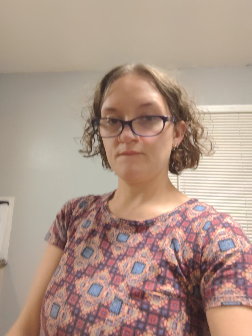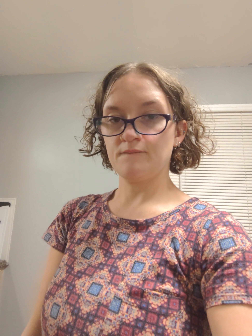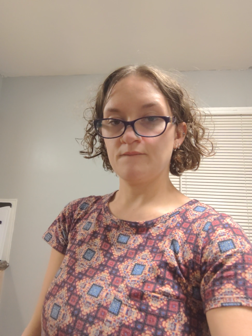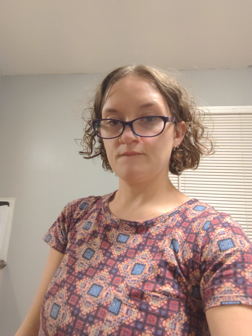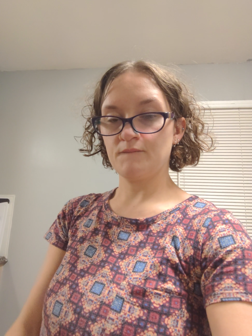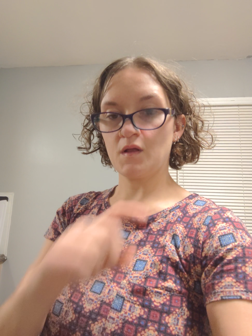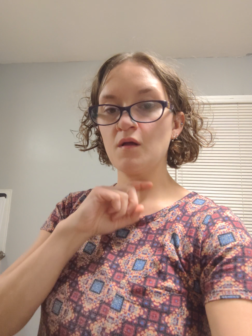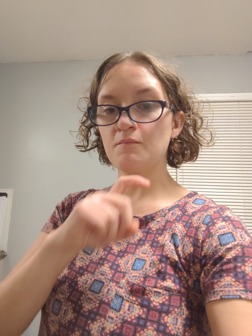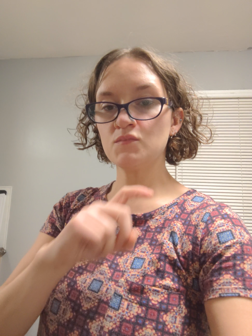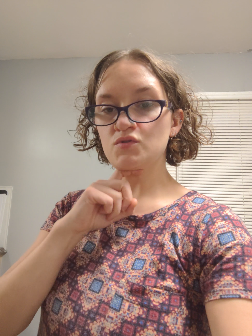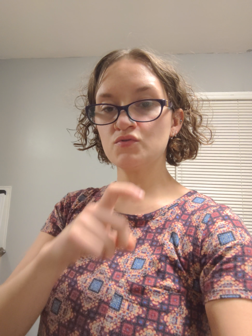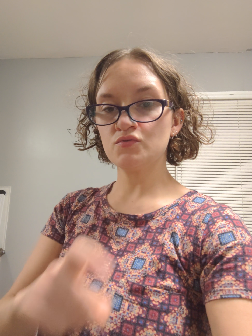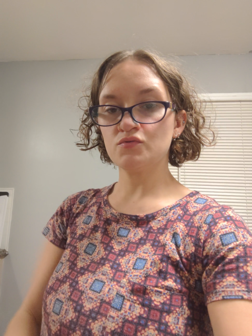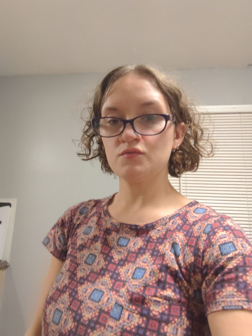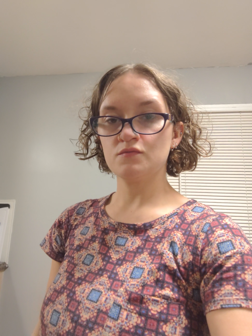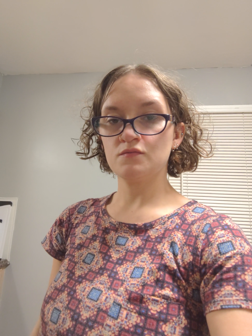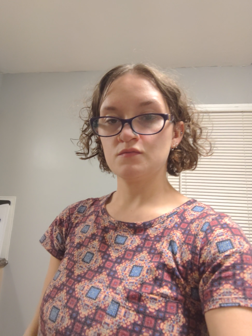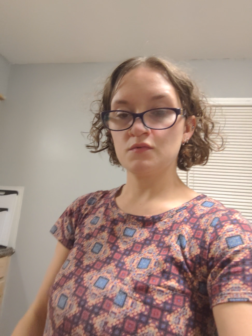garbage